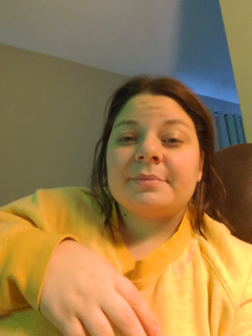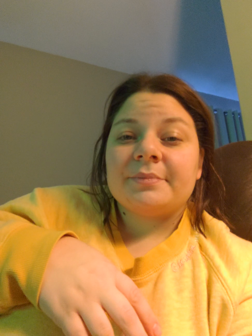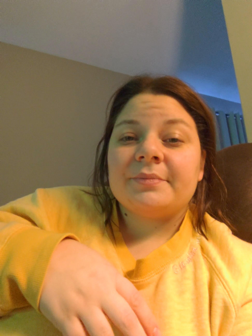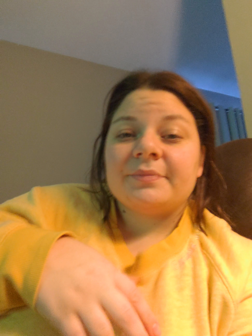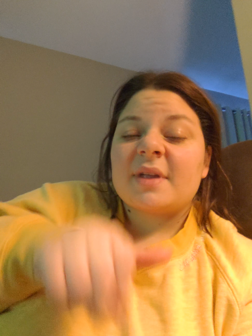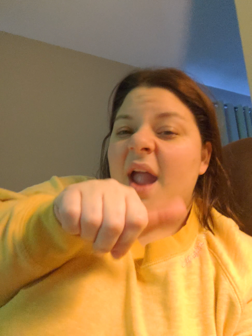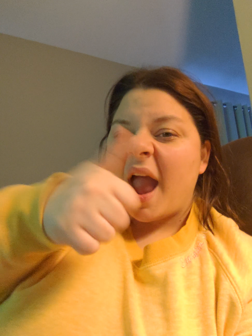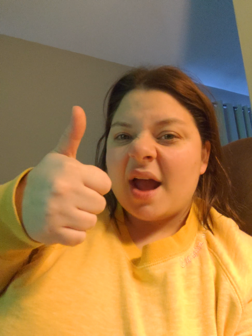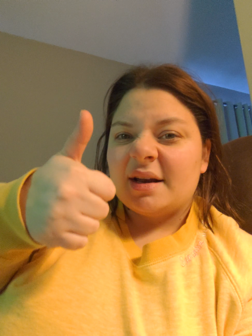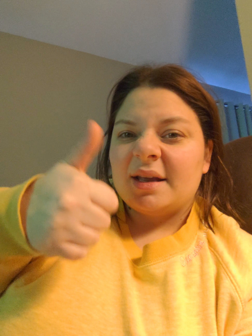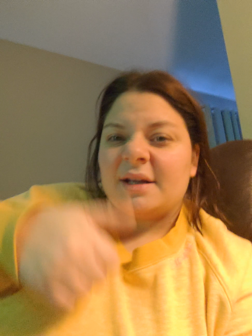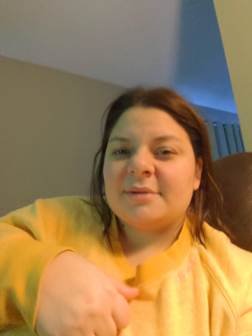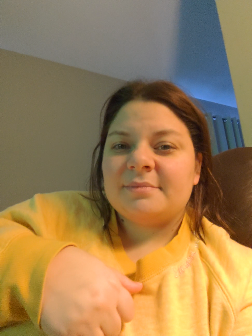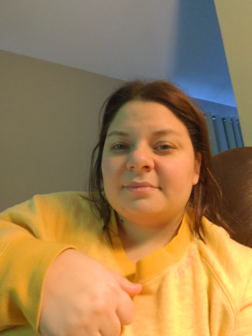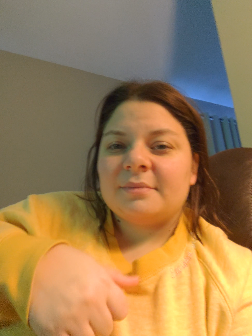any